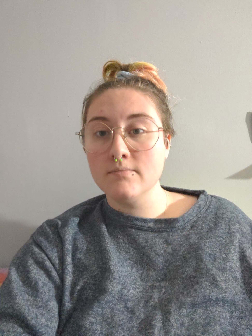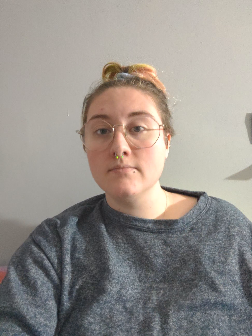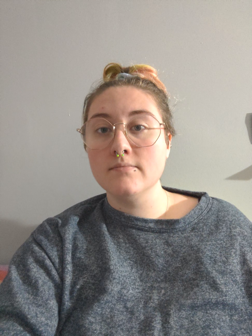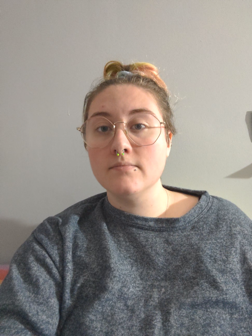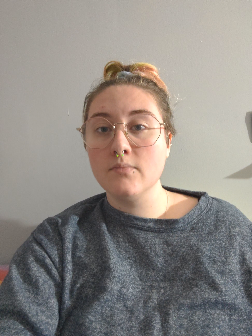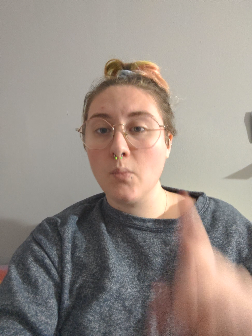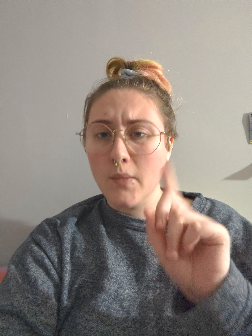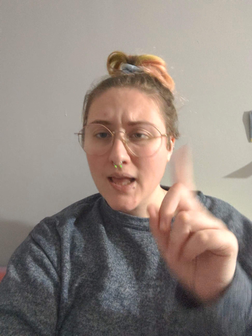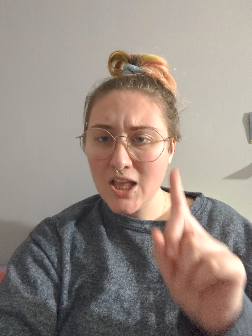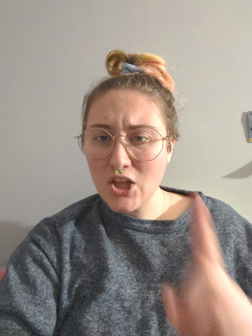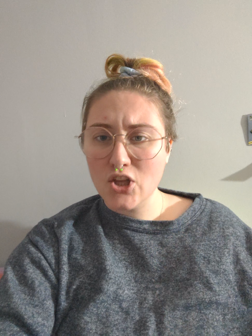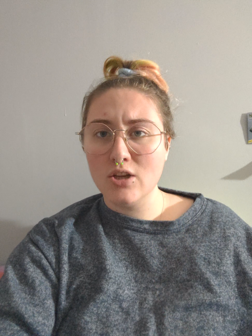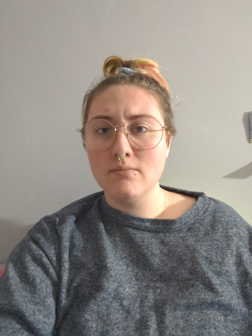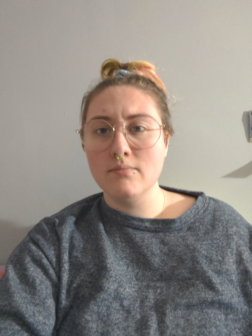where